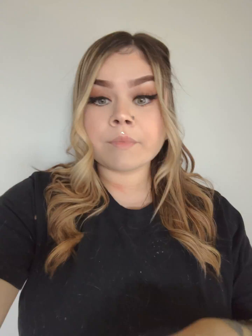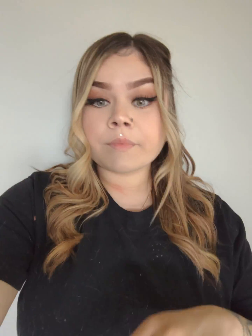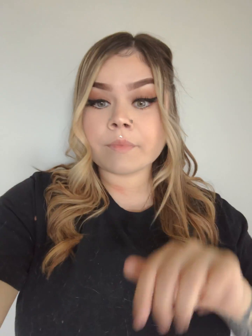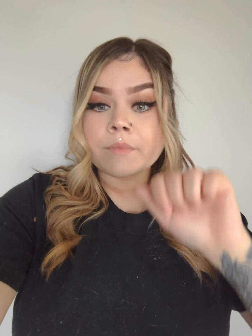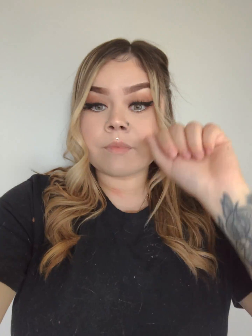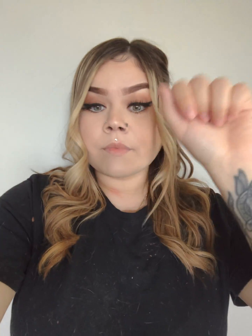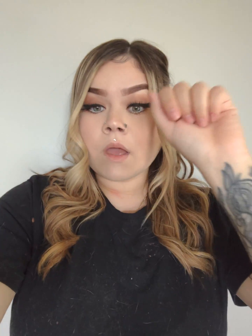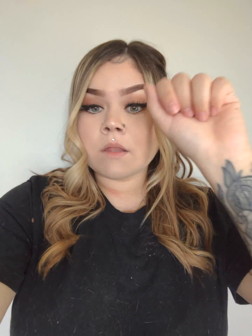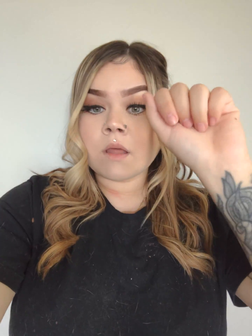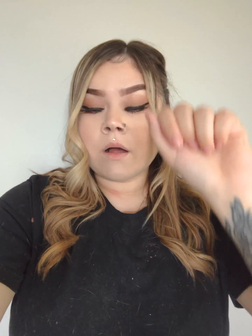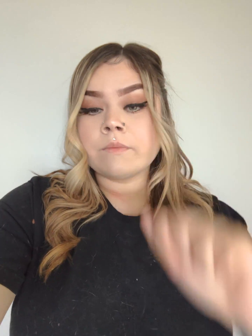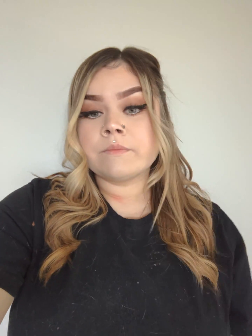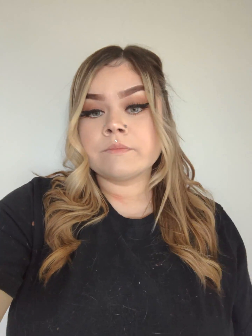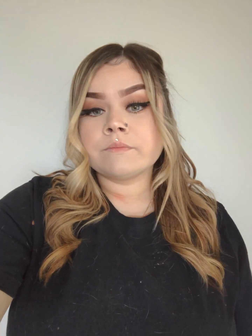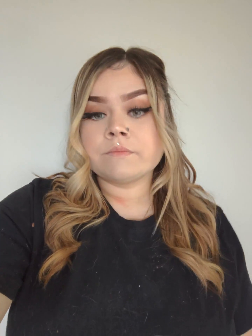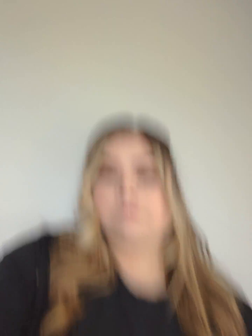knock